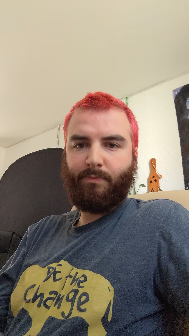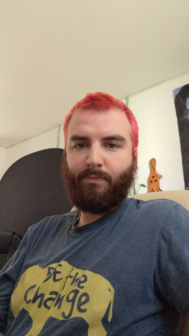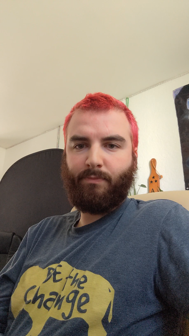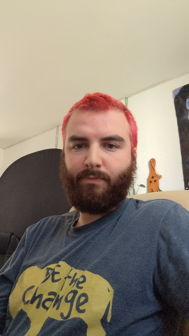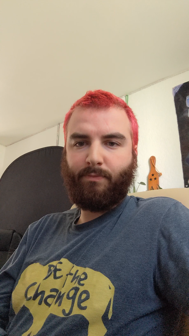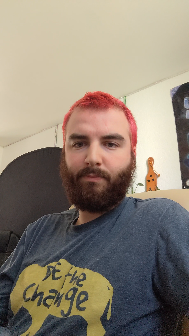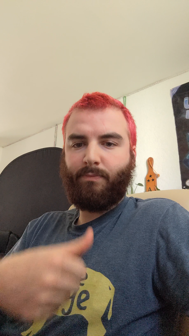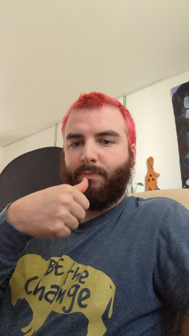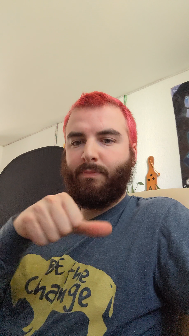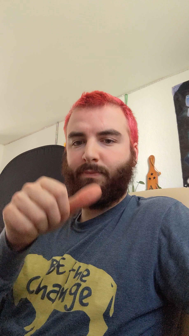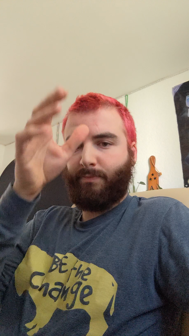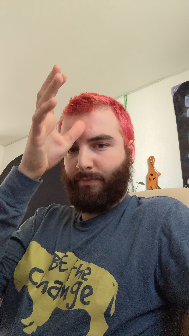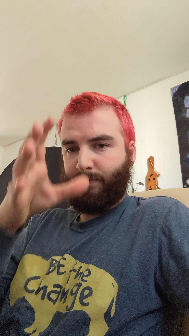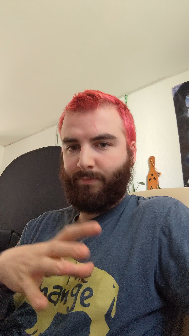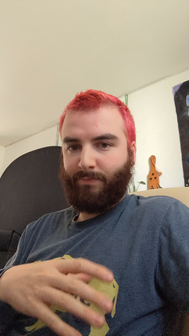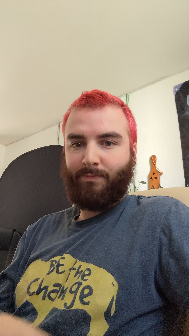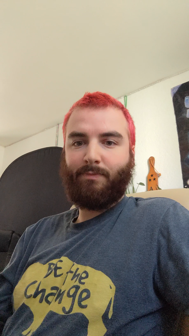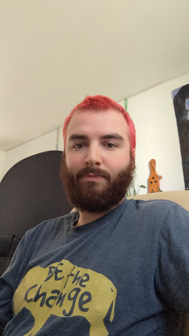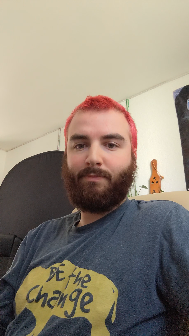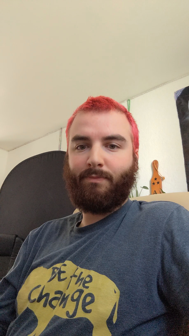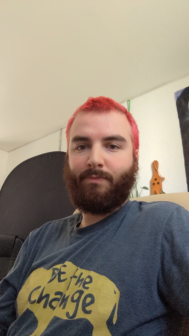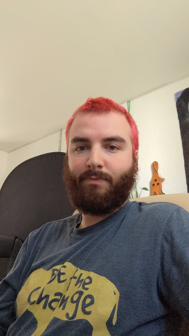mailman